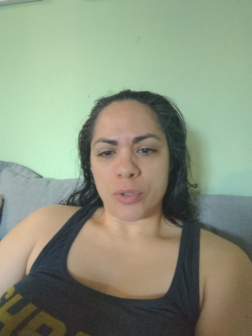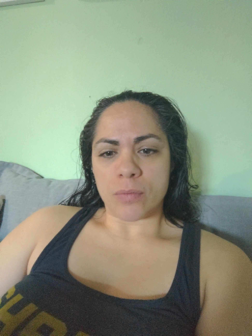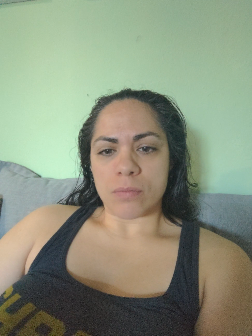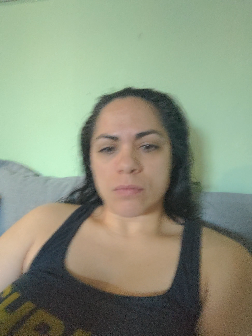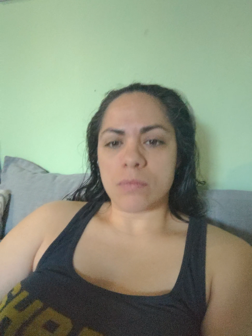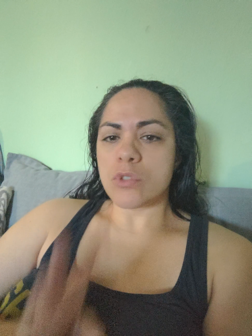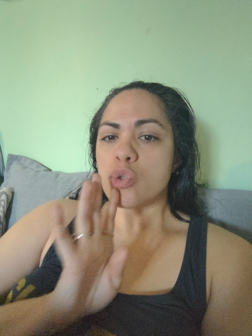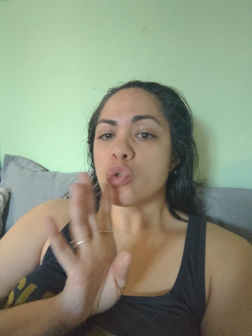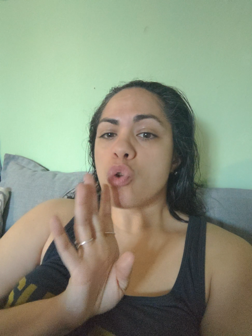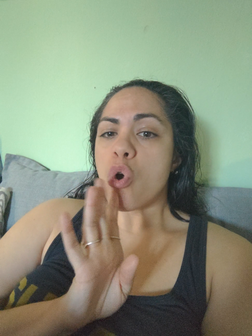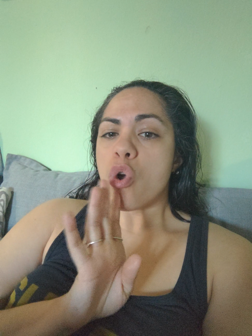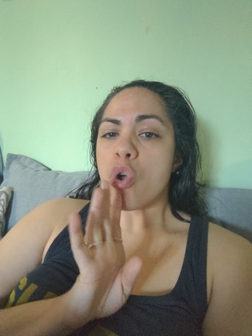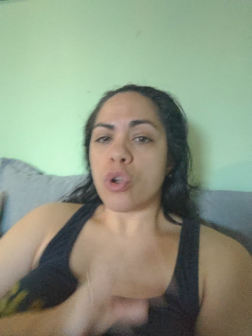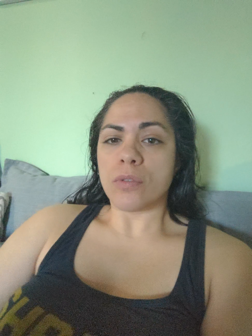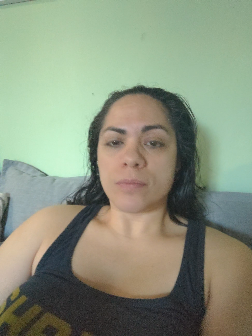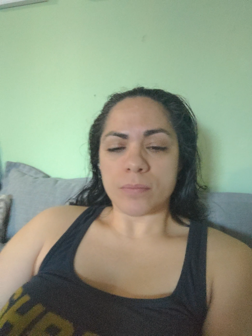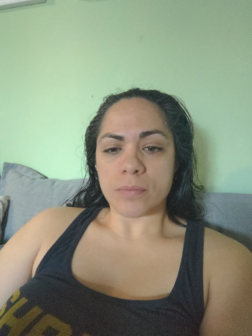talk